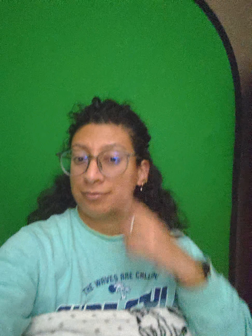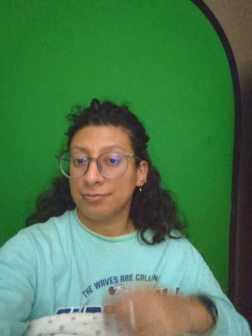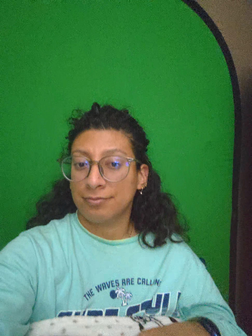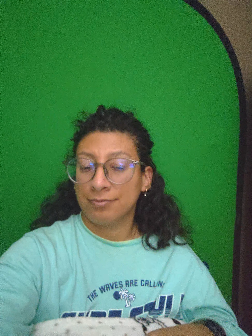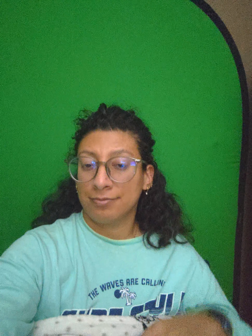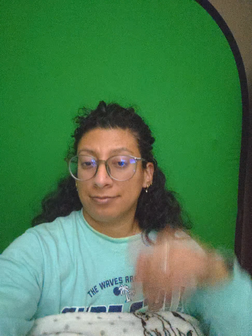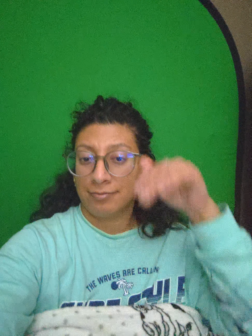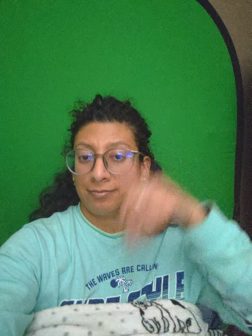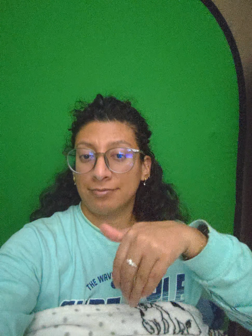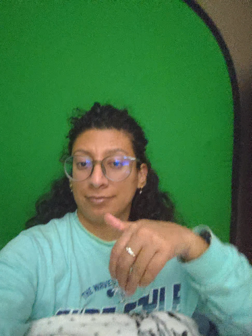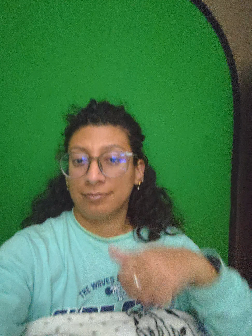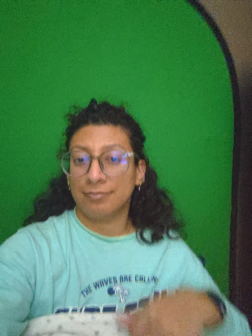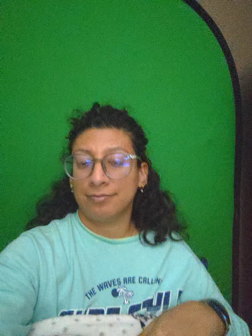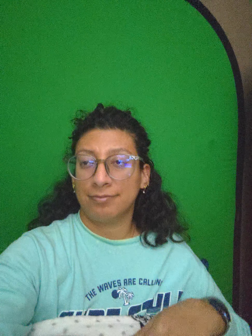night